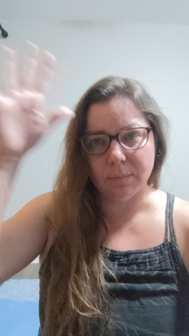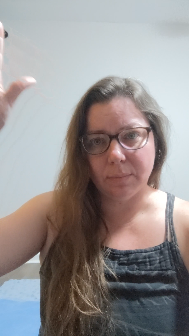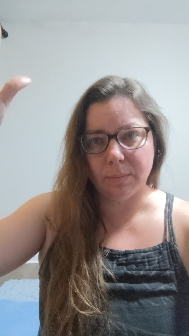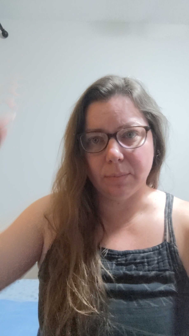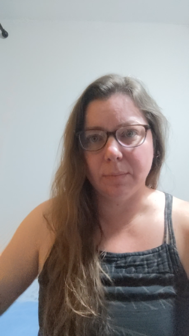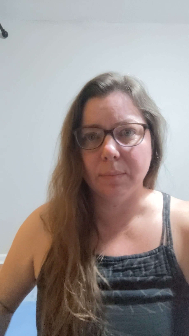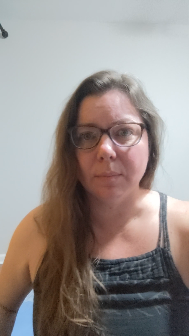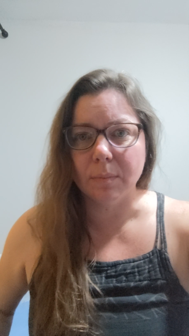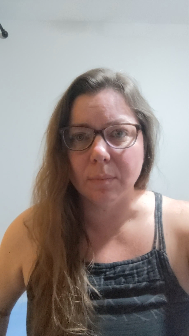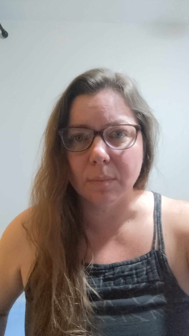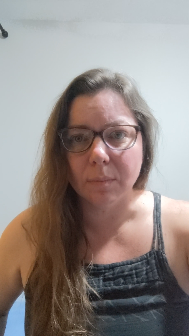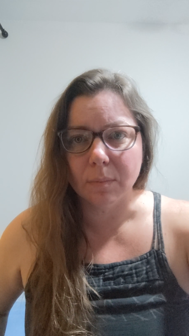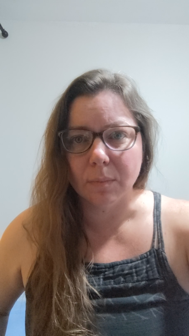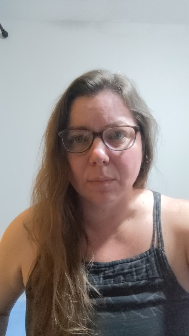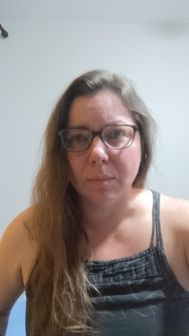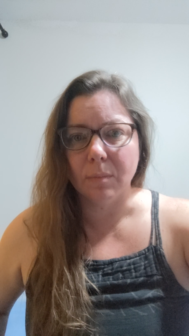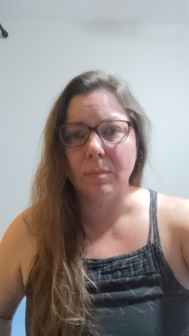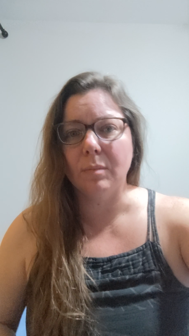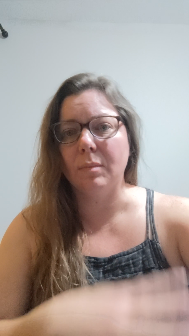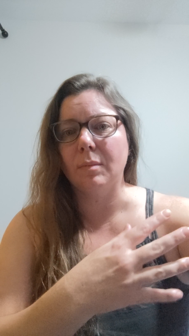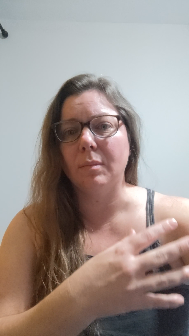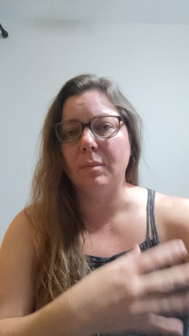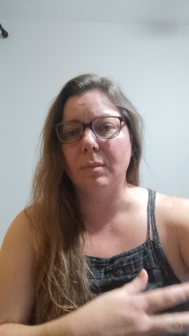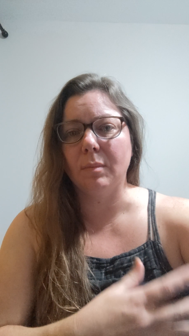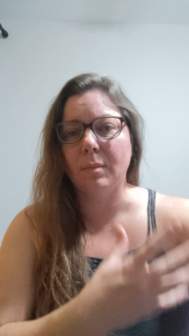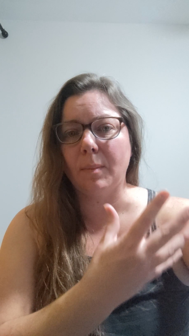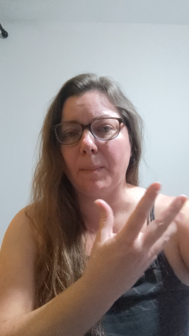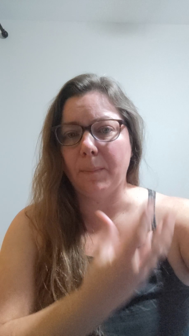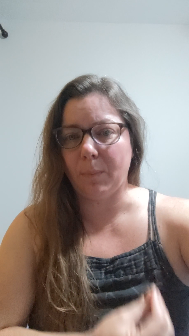poor